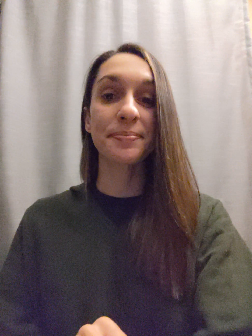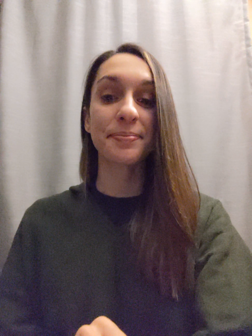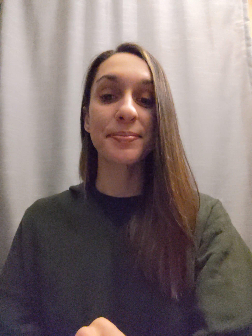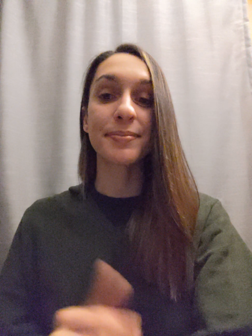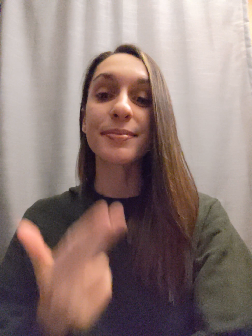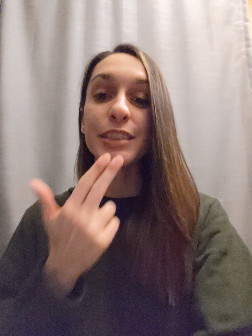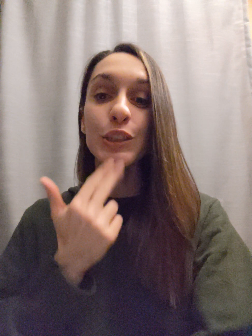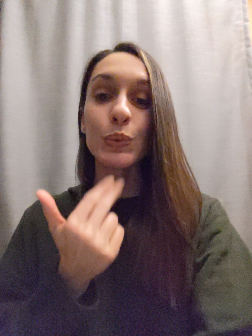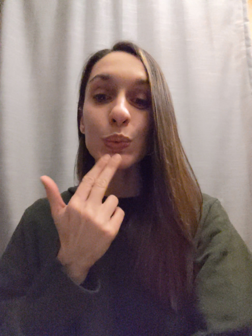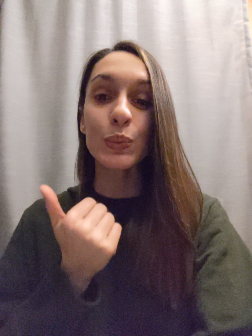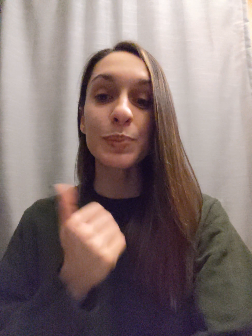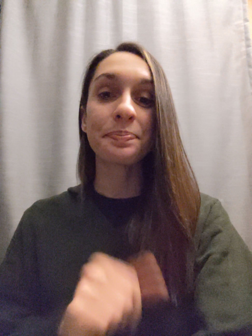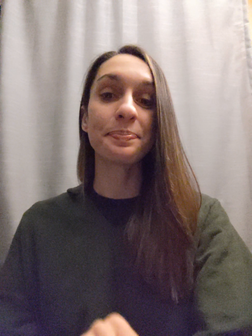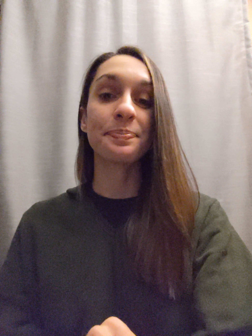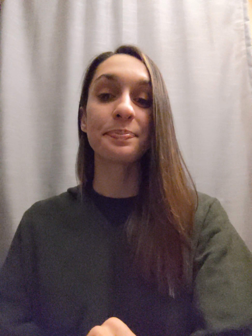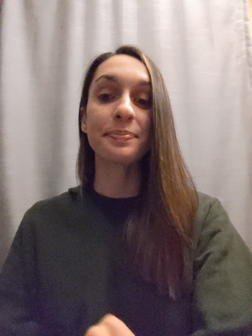cute